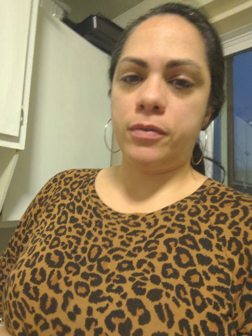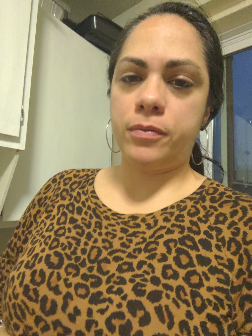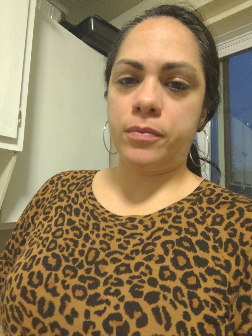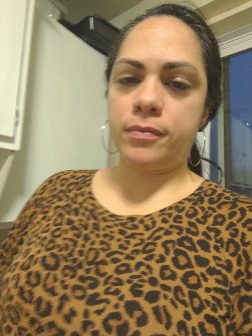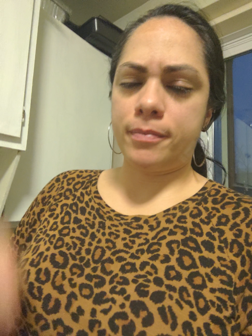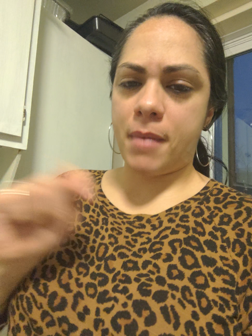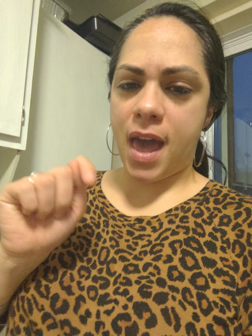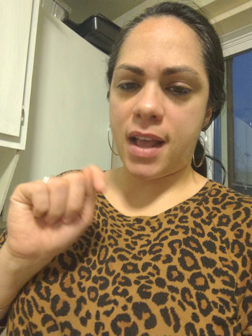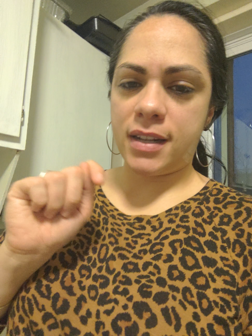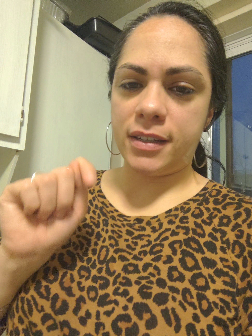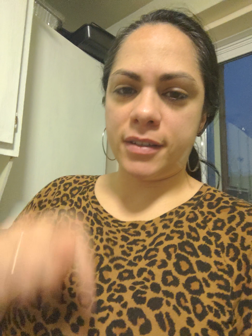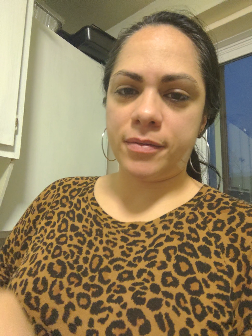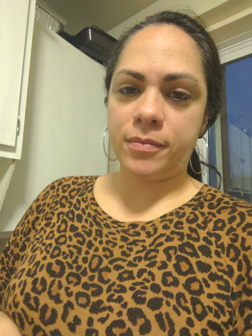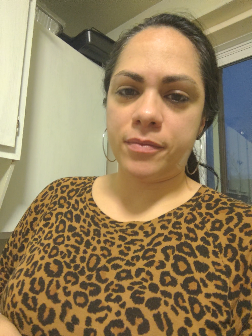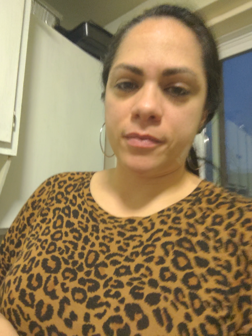potty